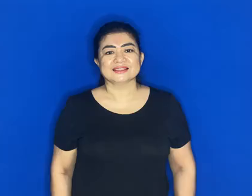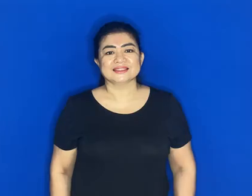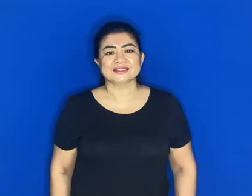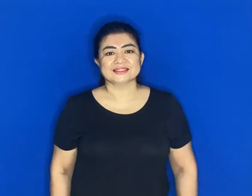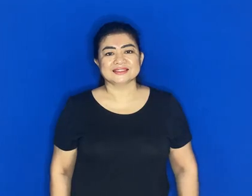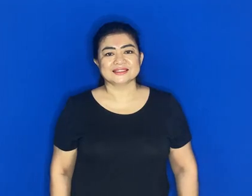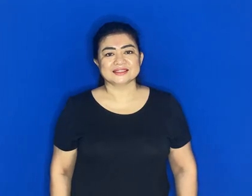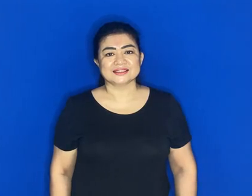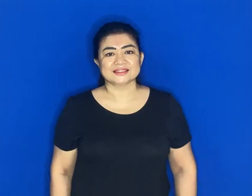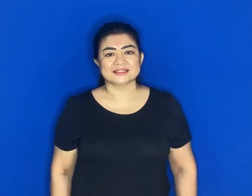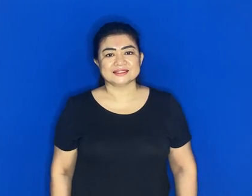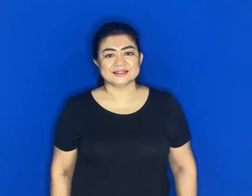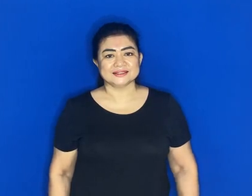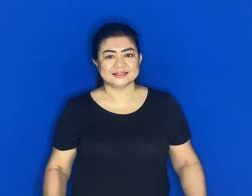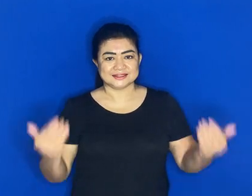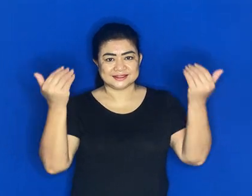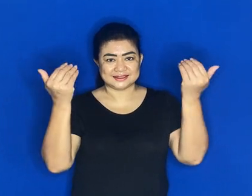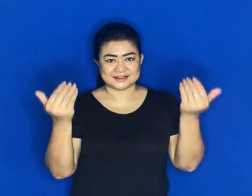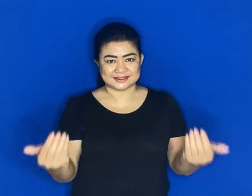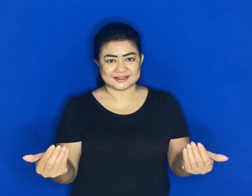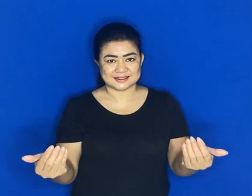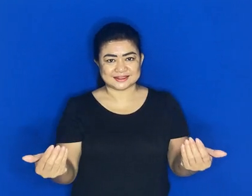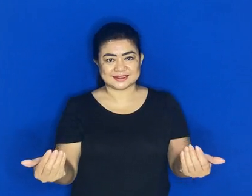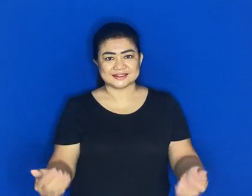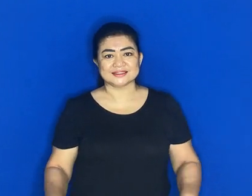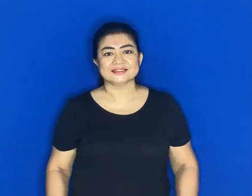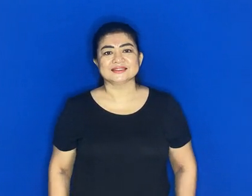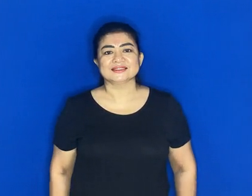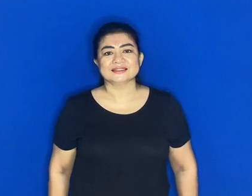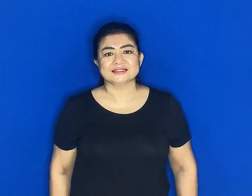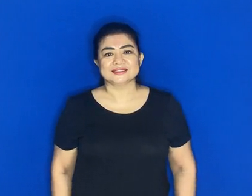today